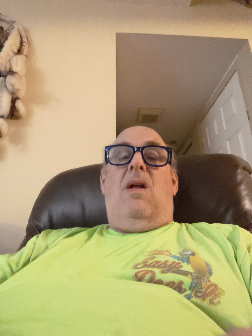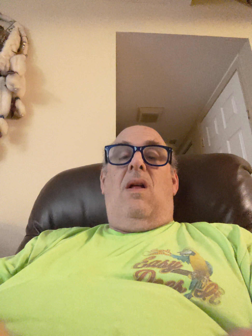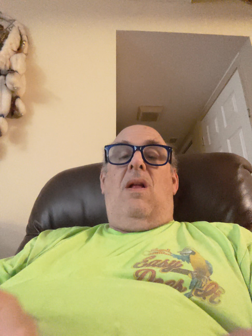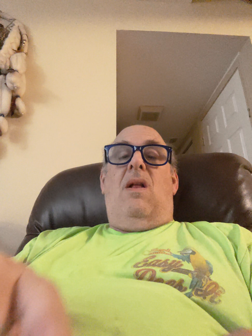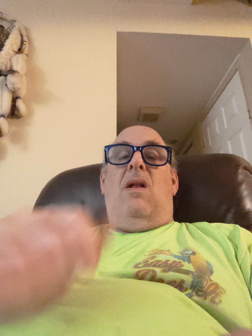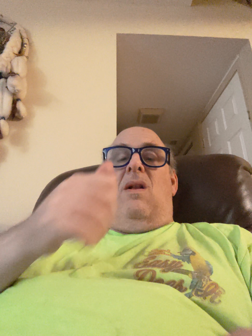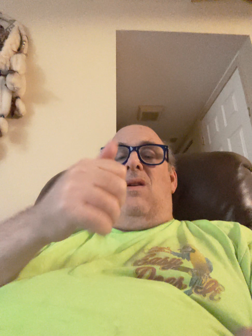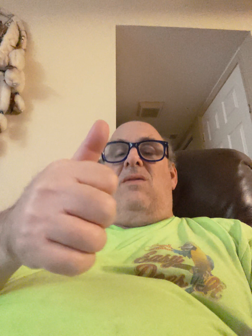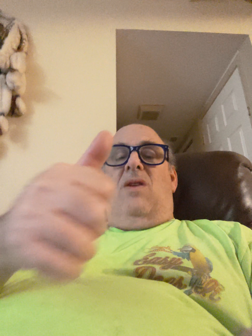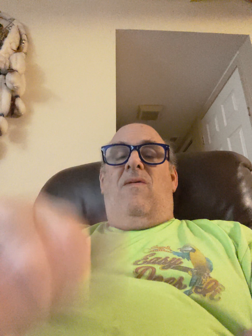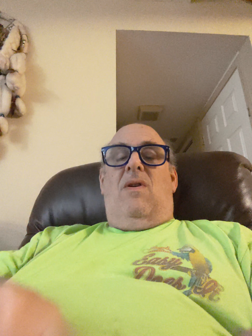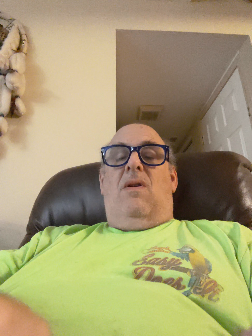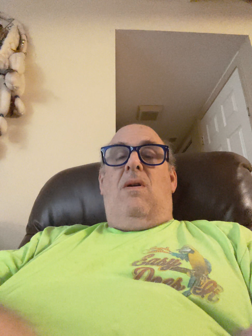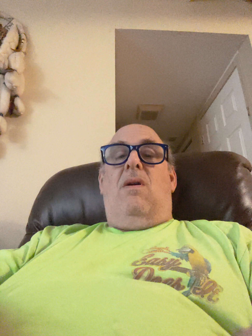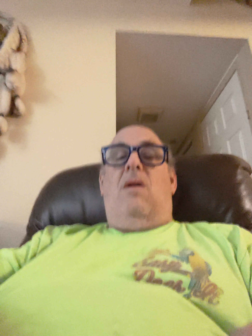yourself